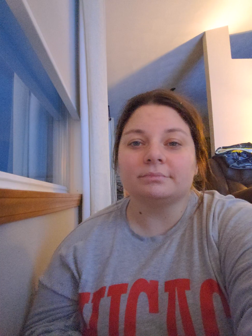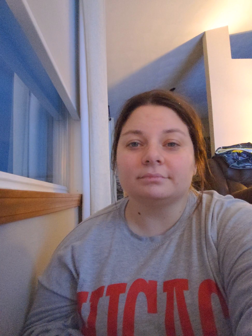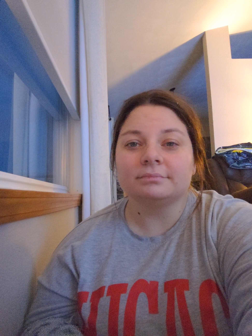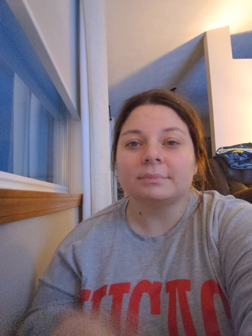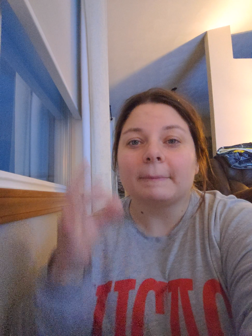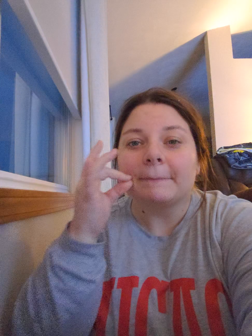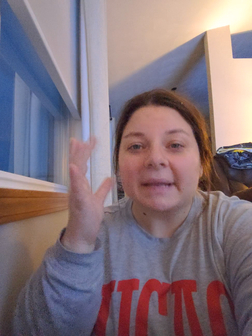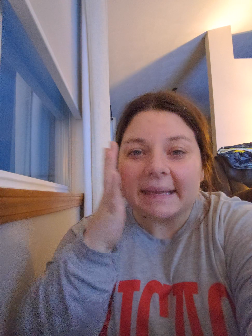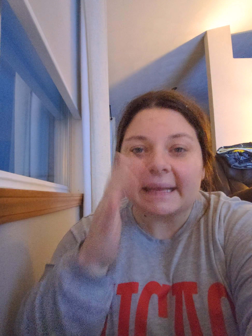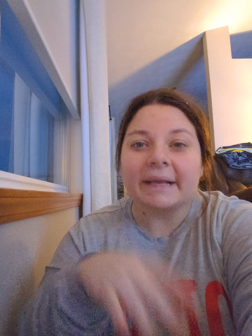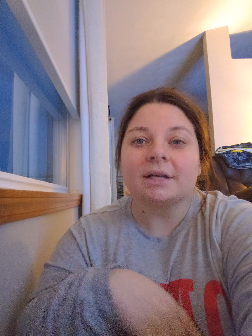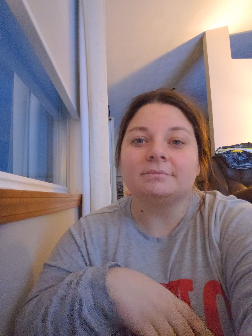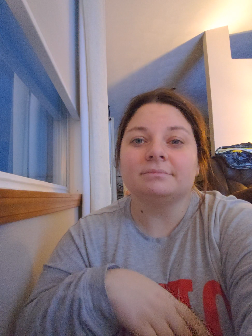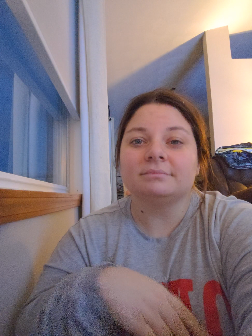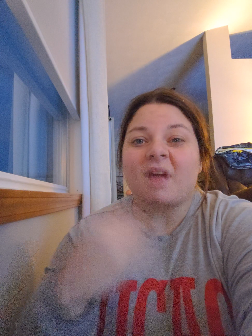bee